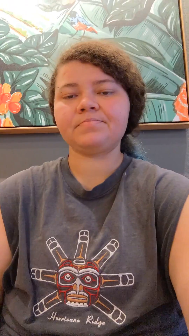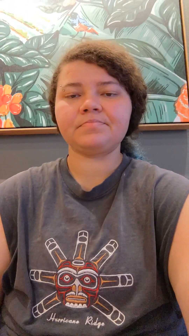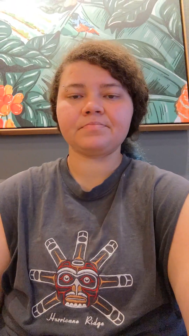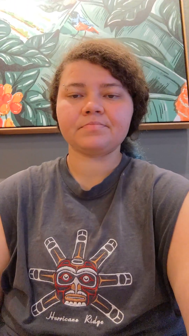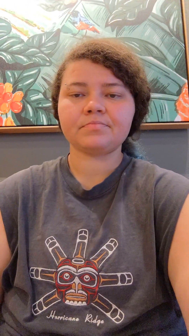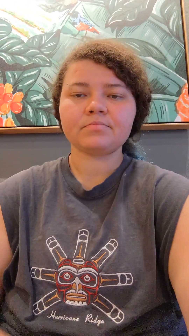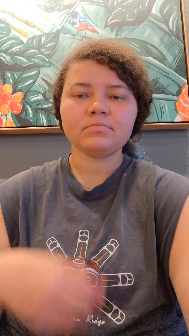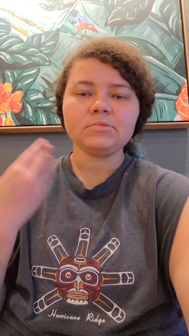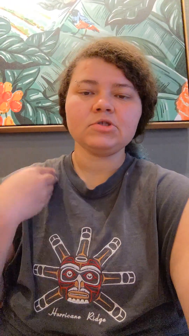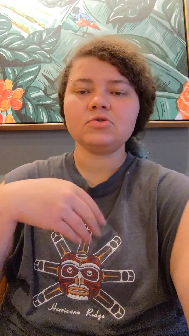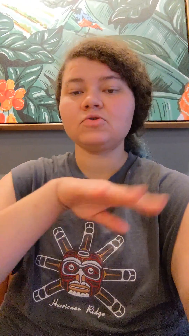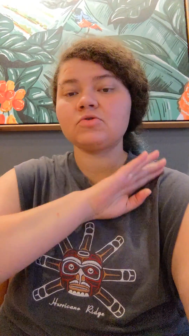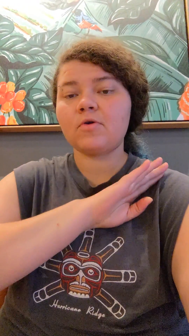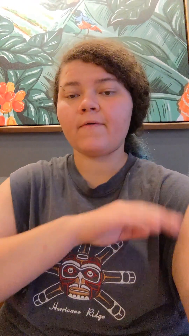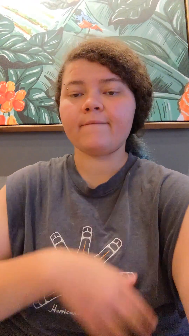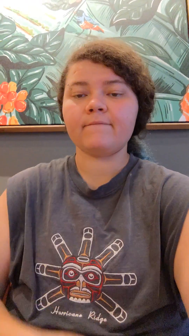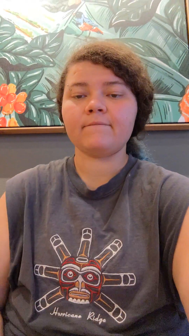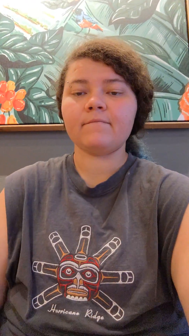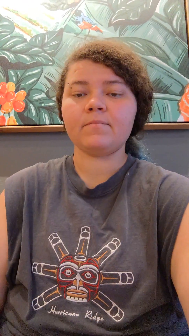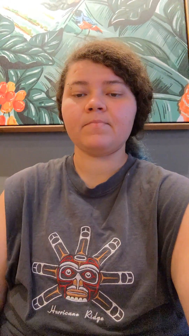scarf